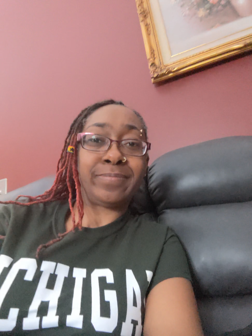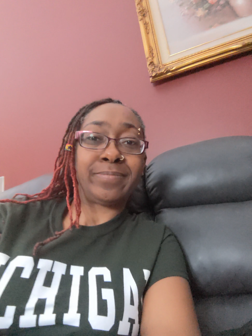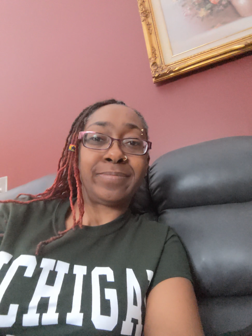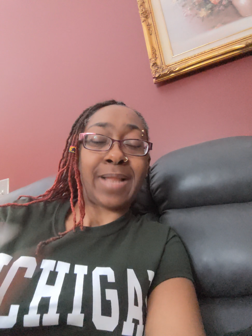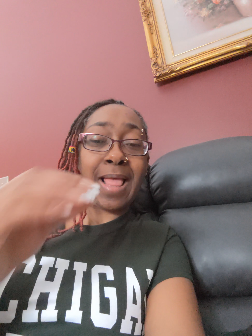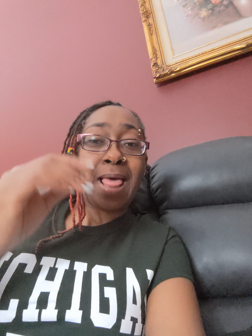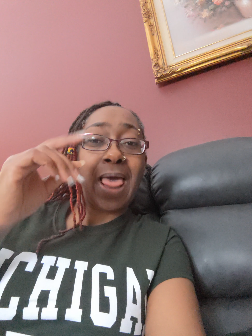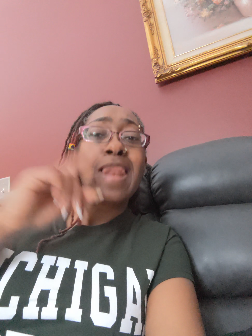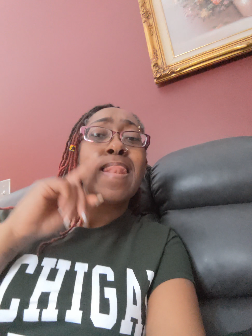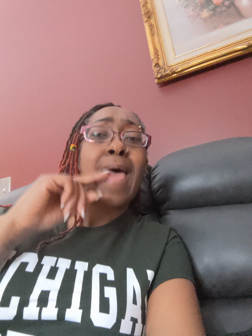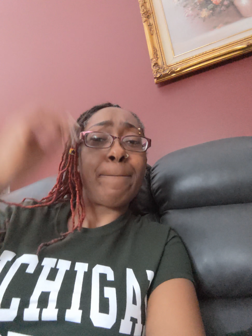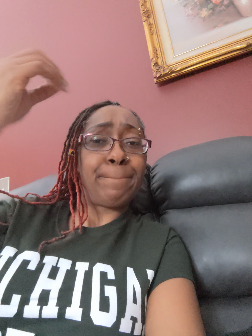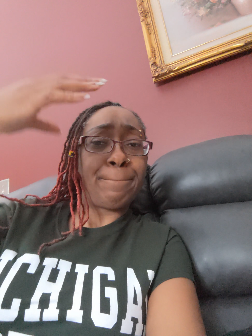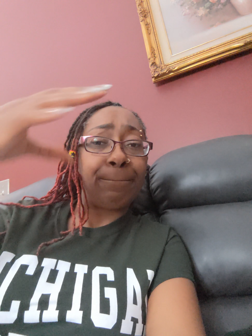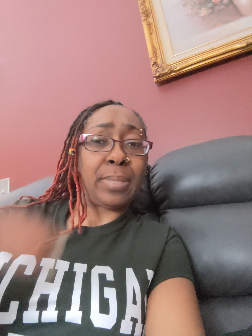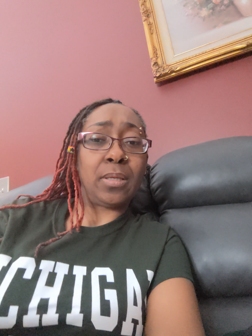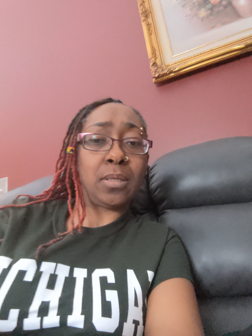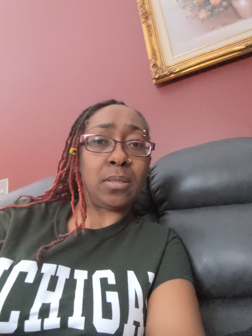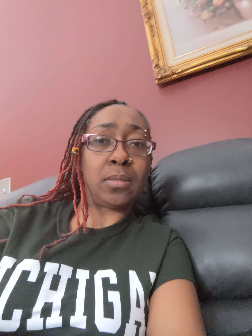lamp